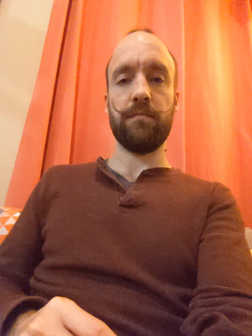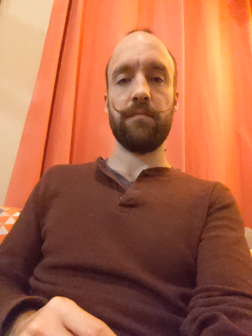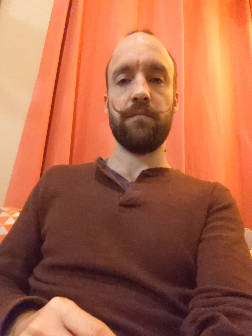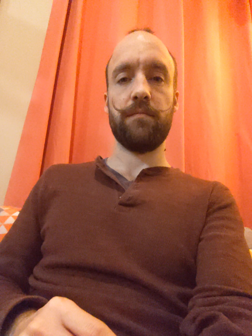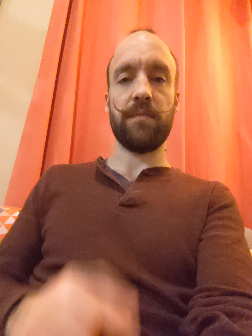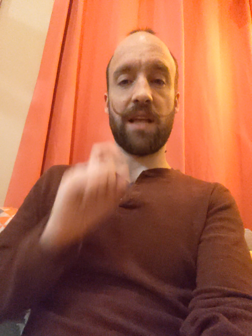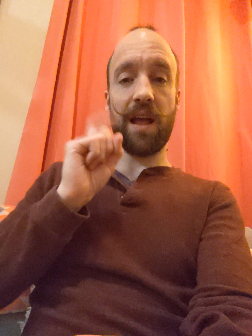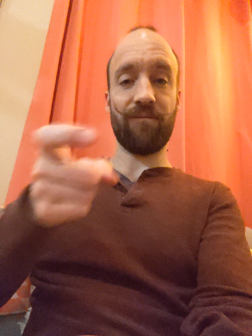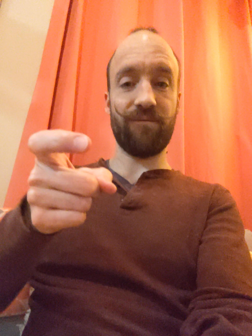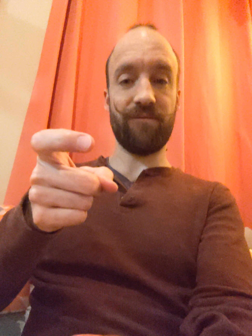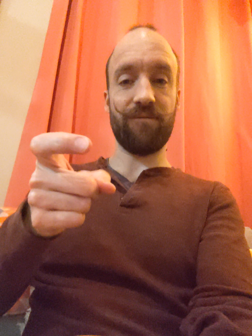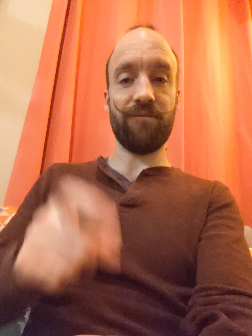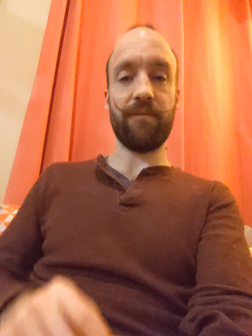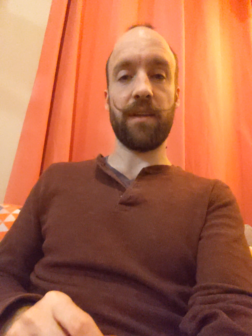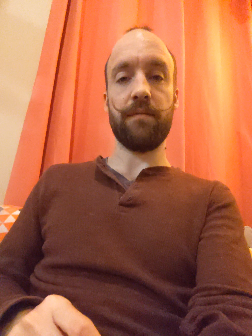gift